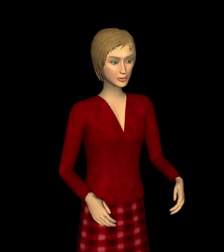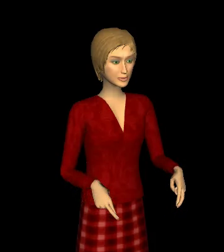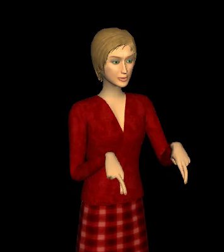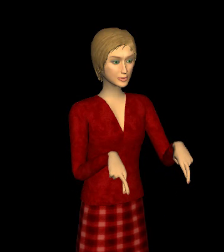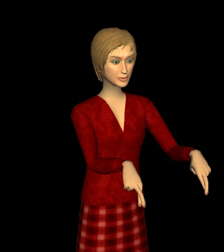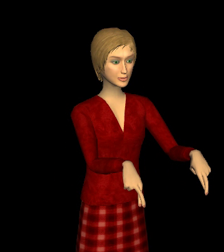طريق